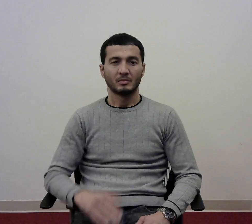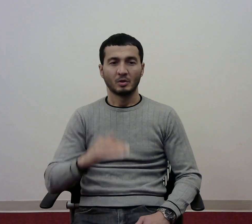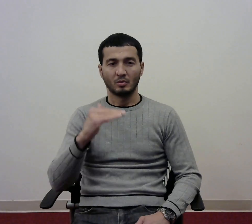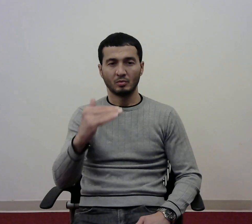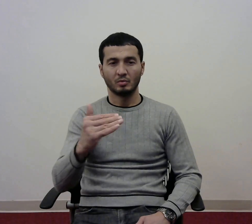siz